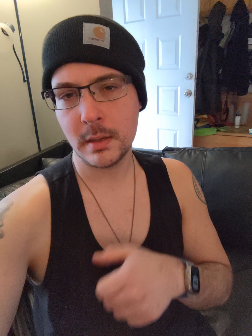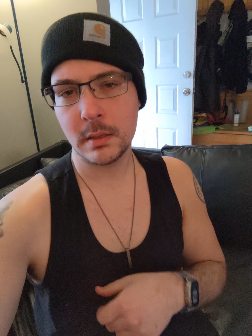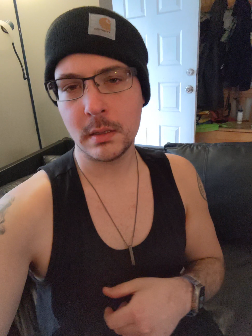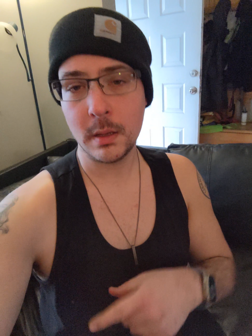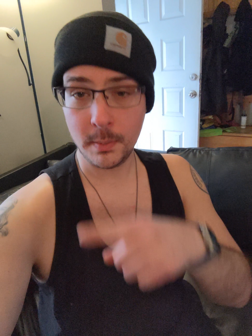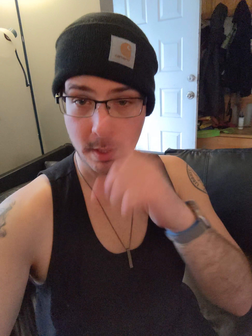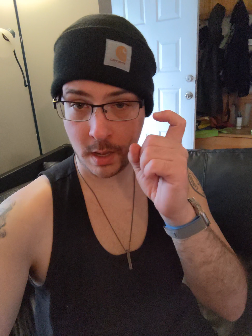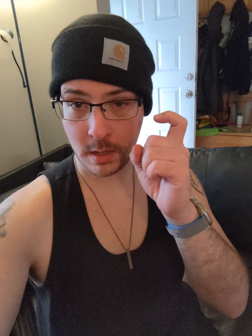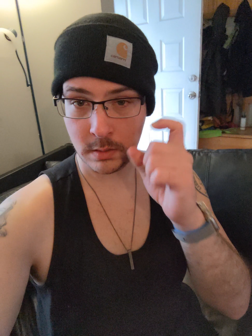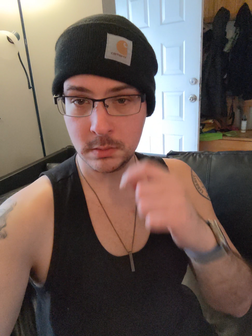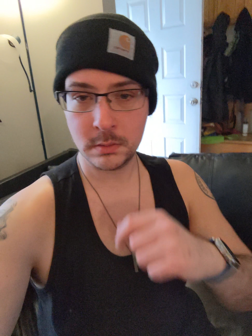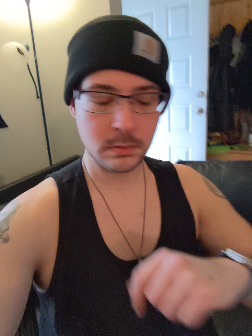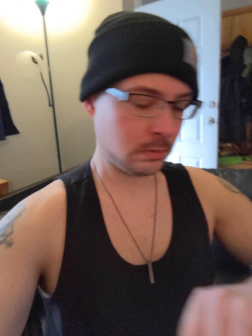because